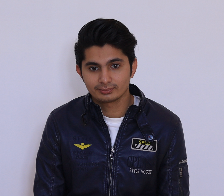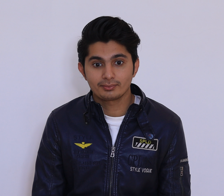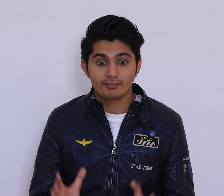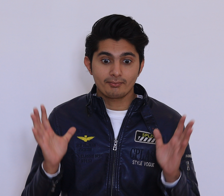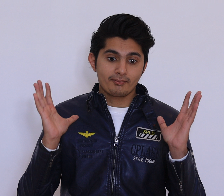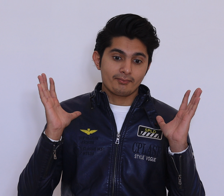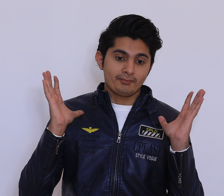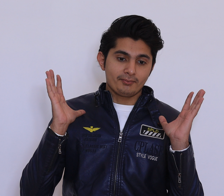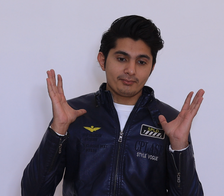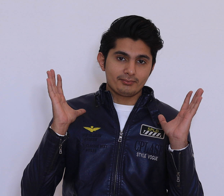surprise